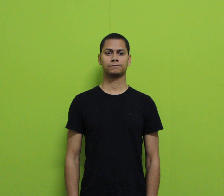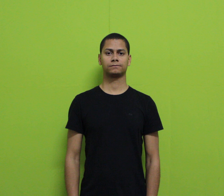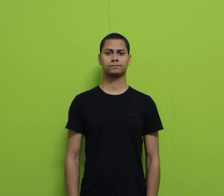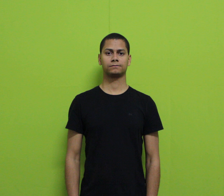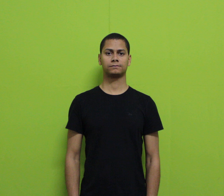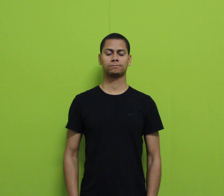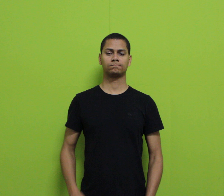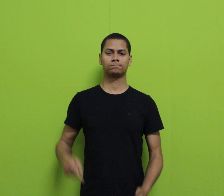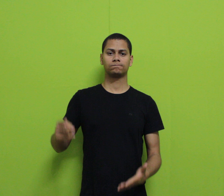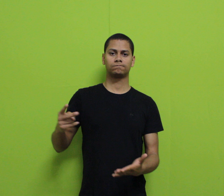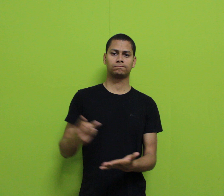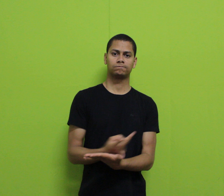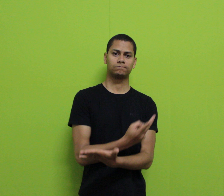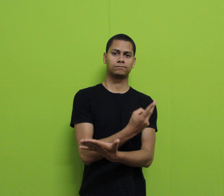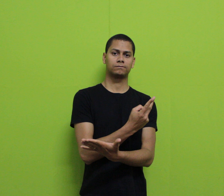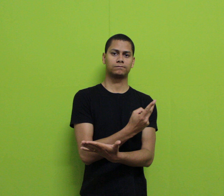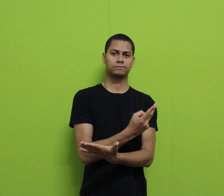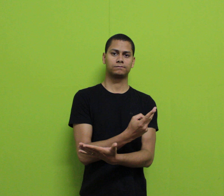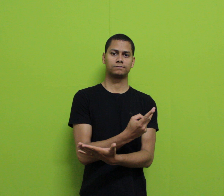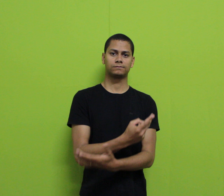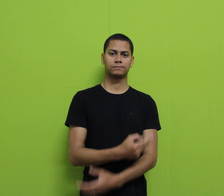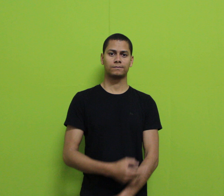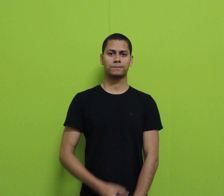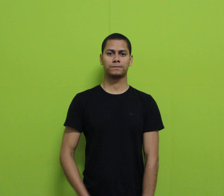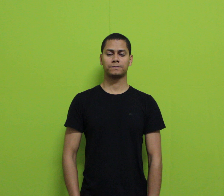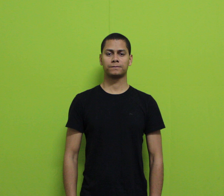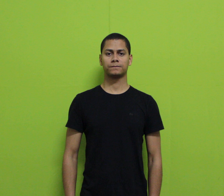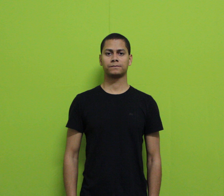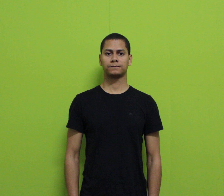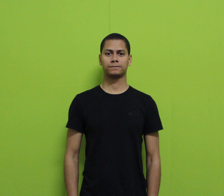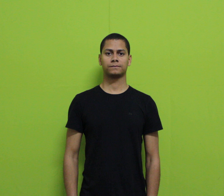acontecer